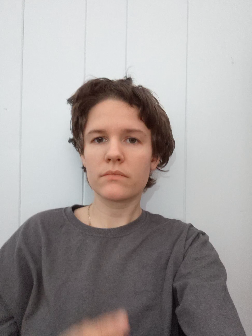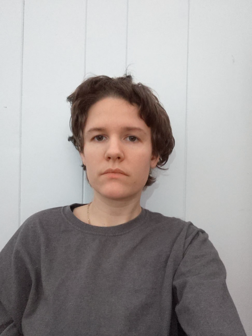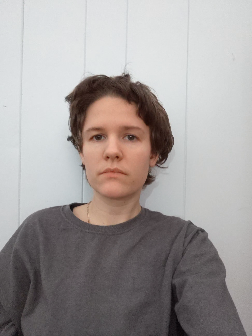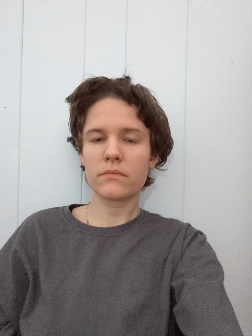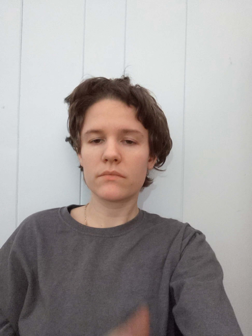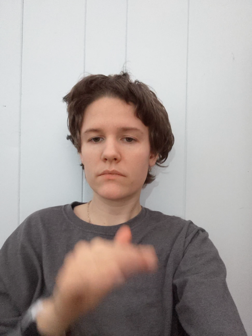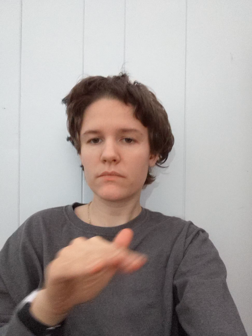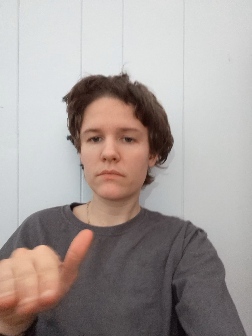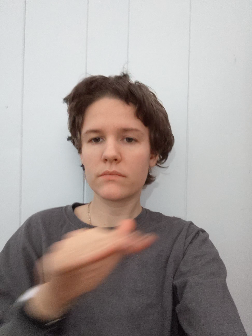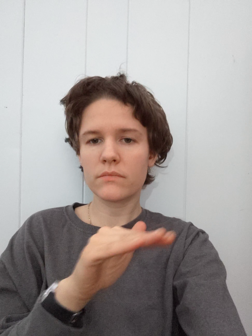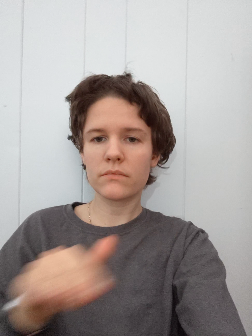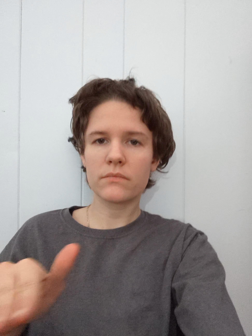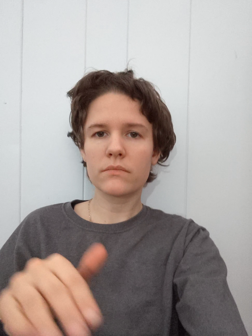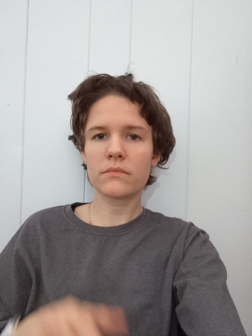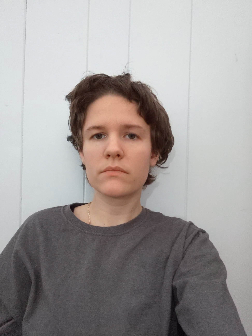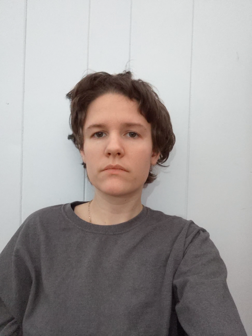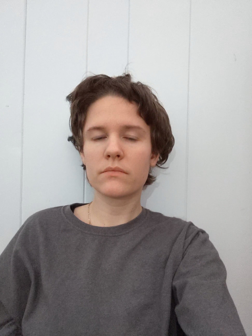clean